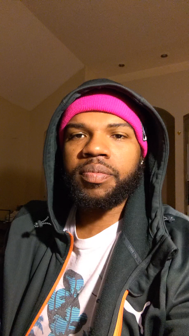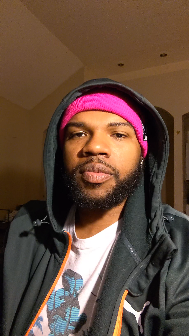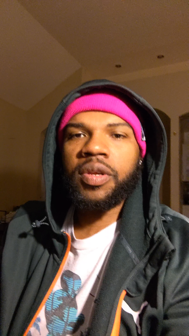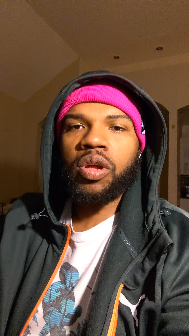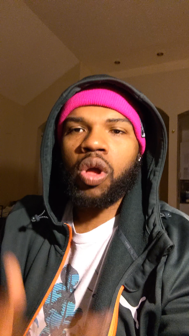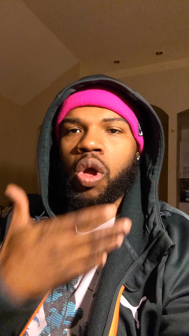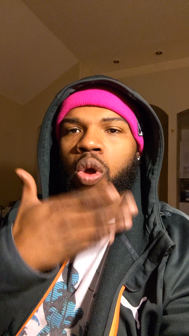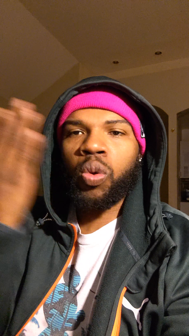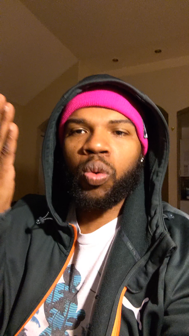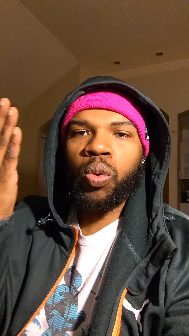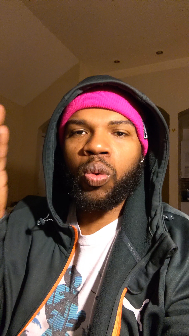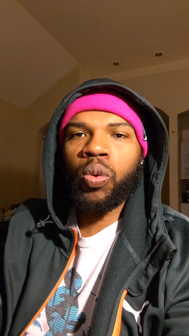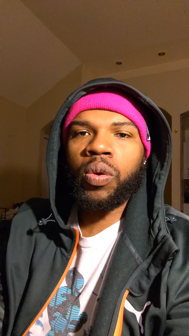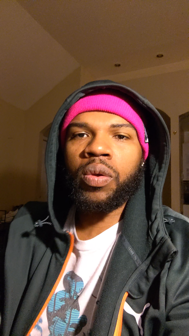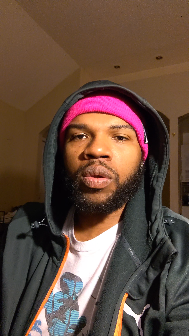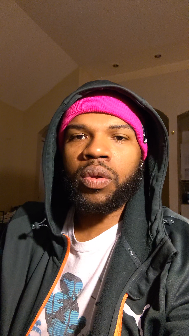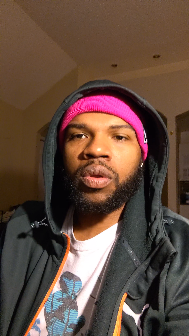all gone